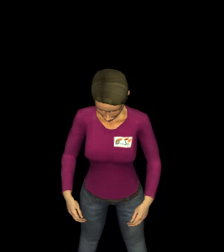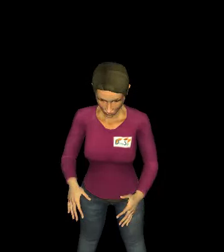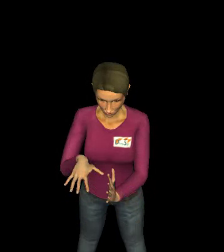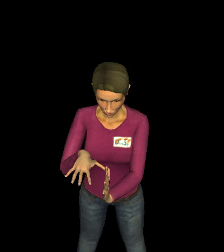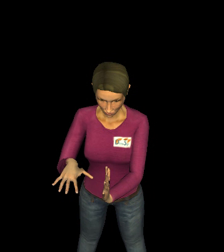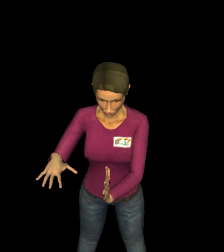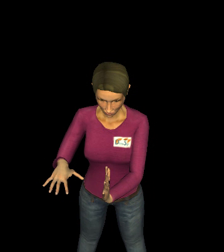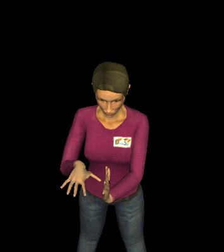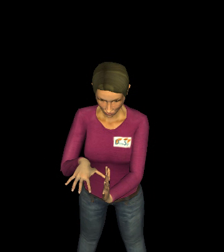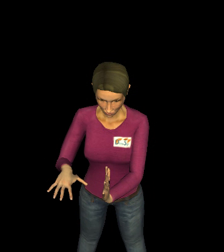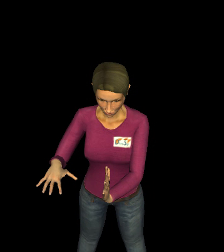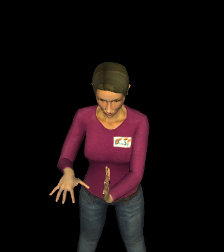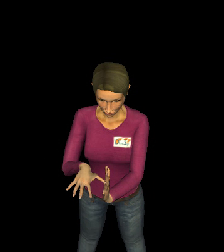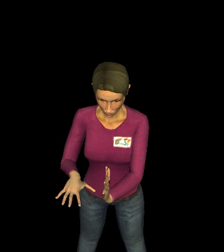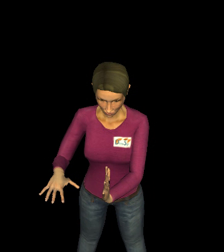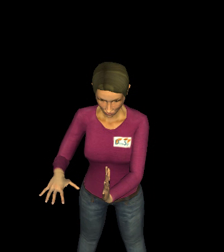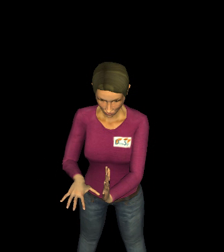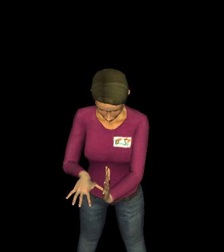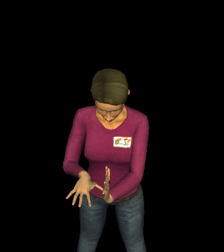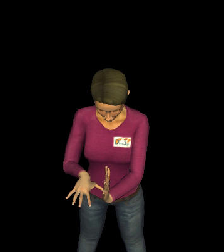خريف